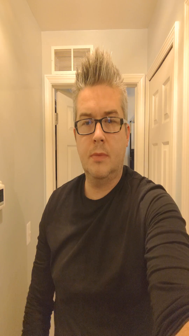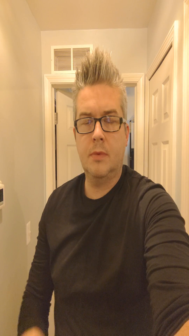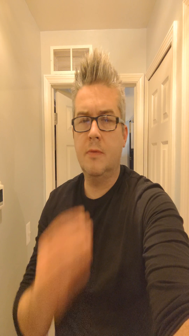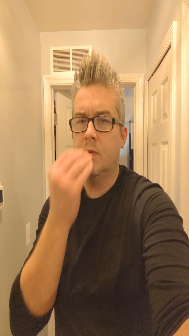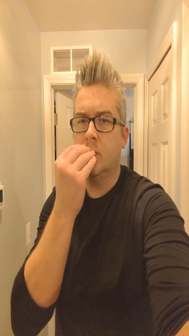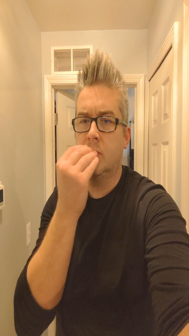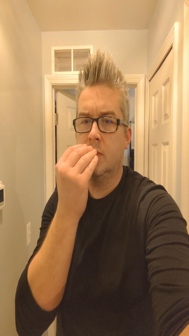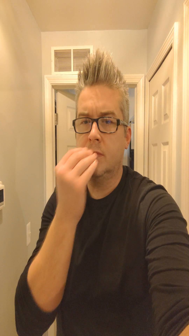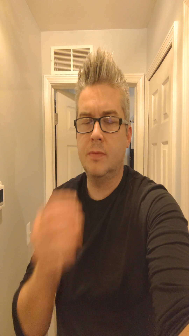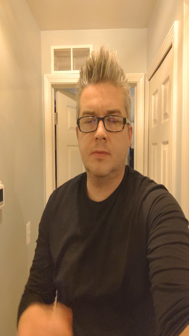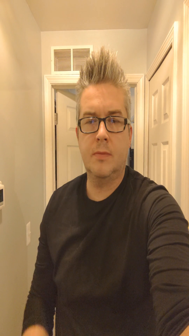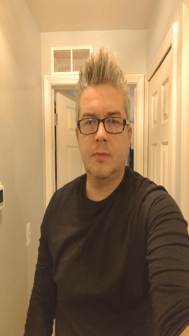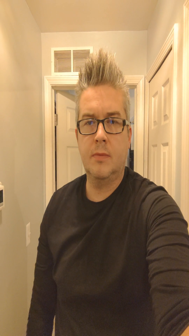food